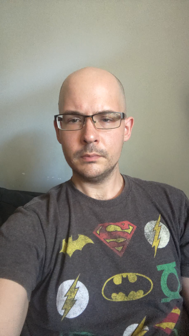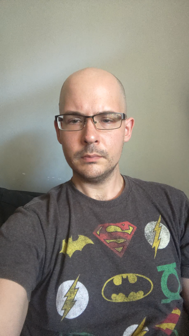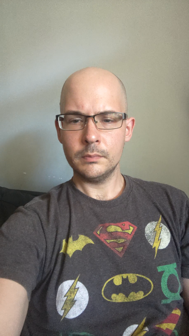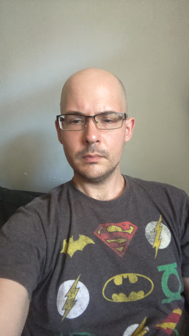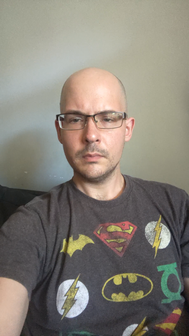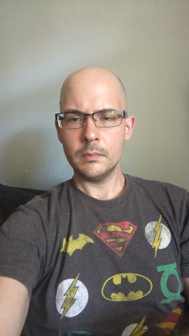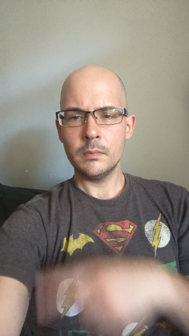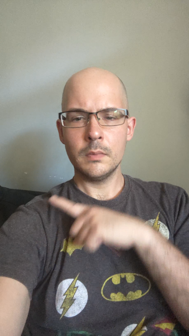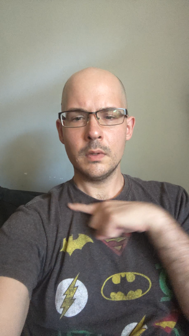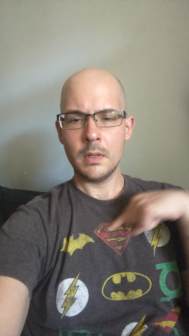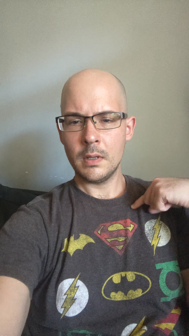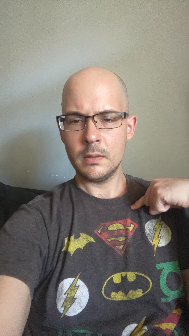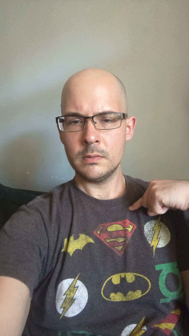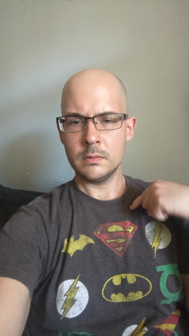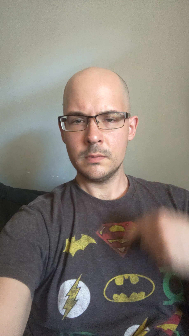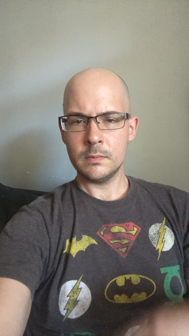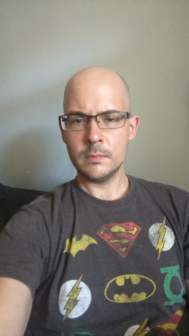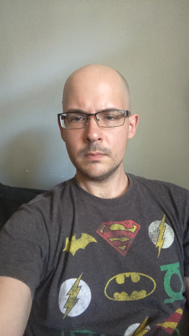necklace